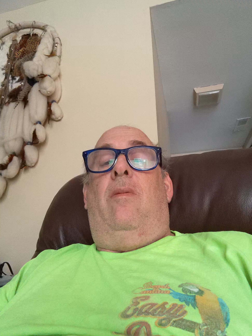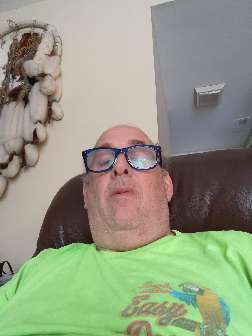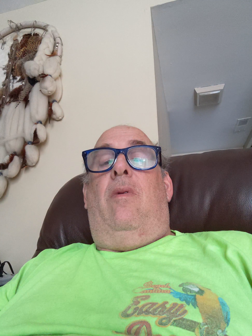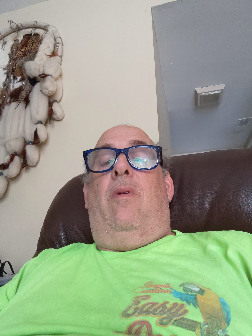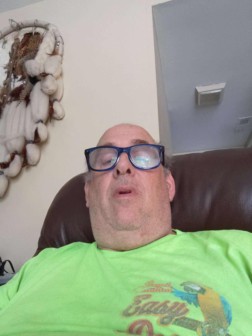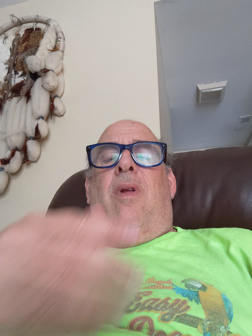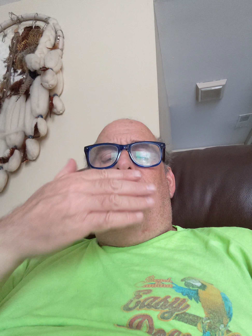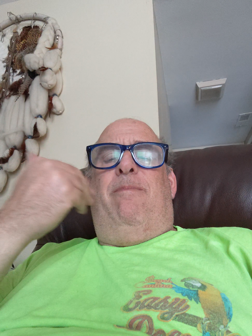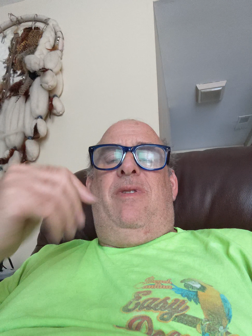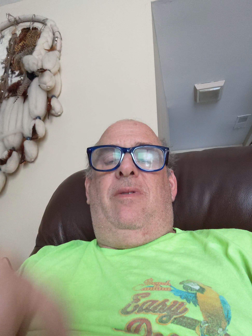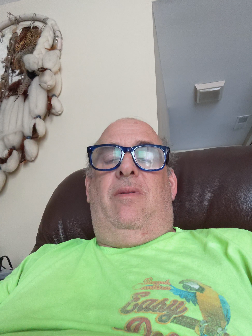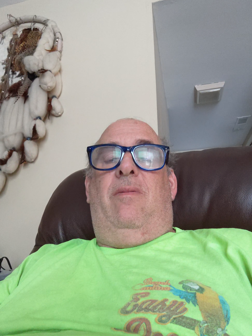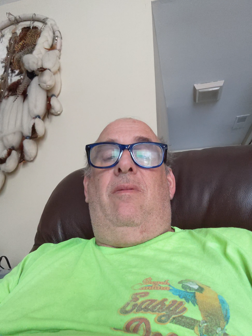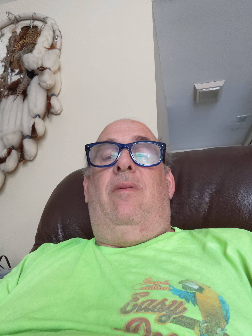better